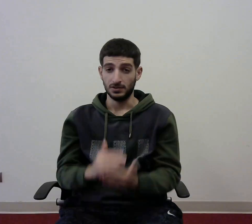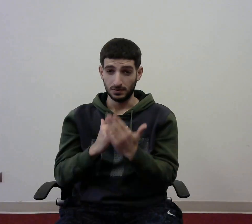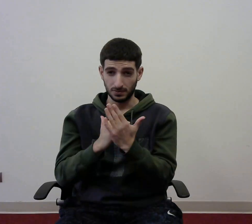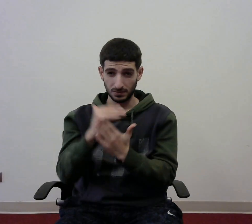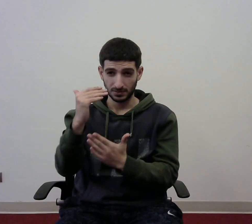uğur